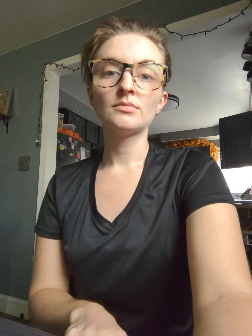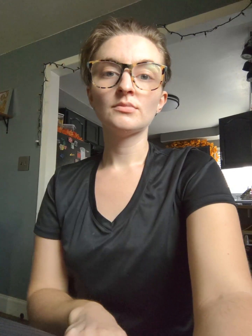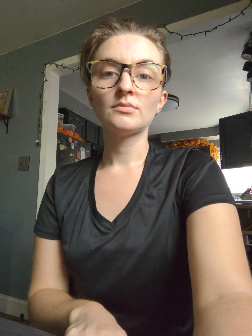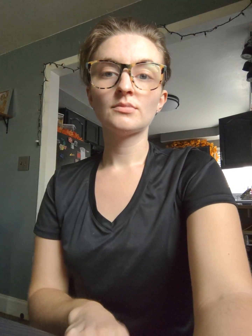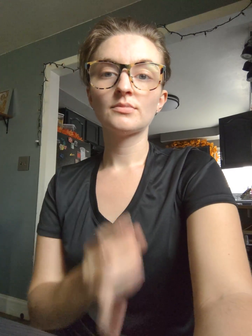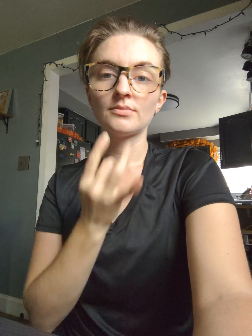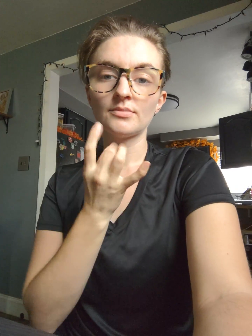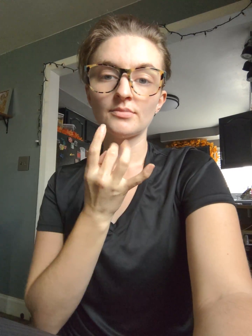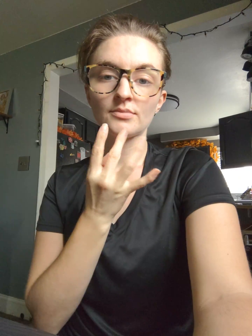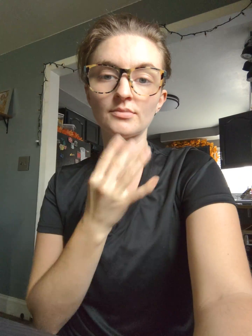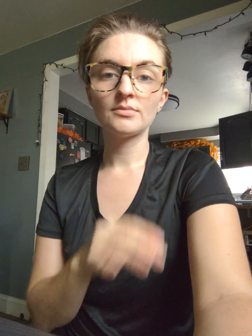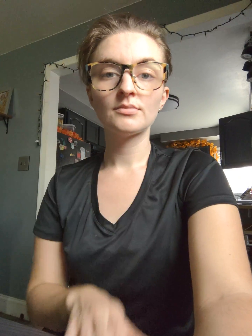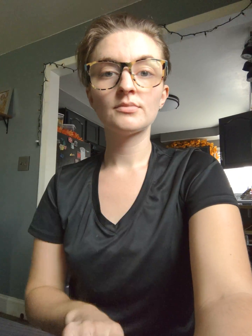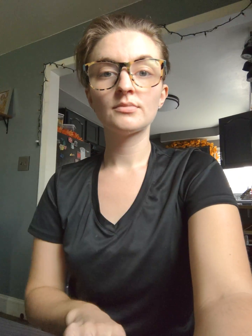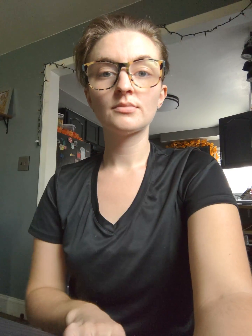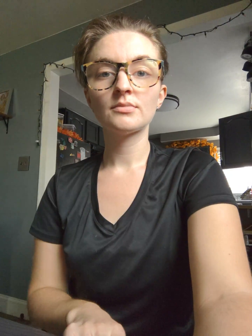light bulb